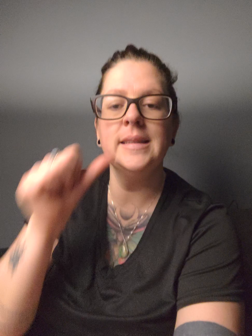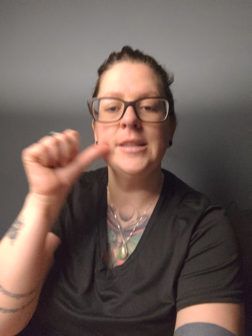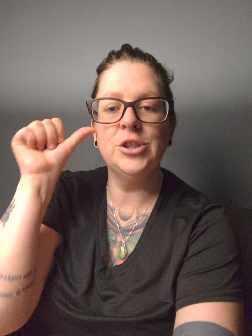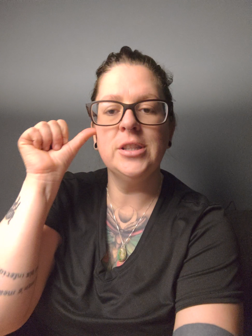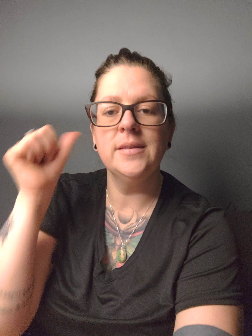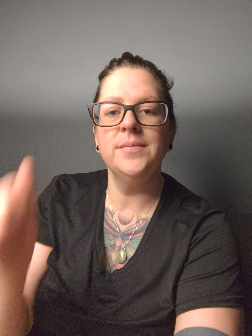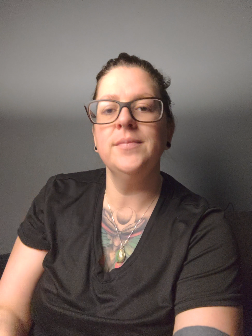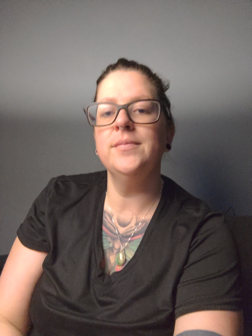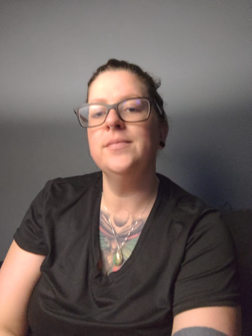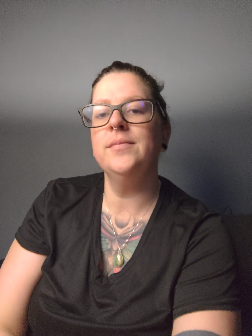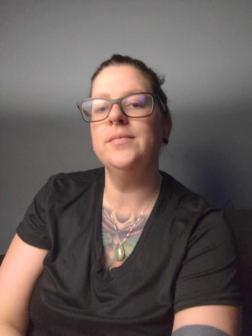yesterday